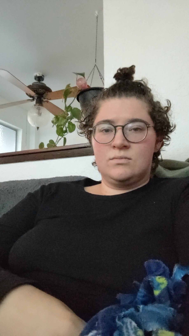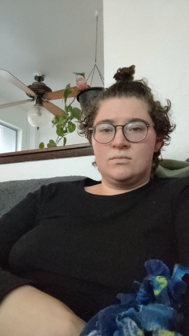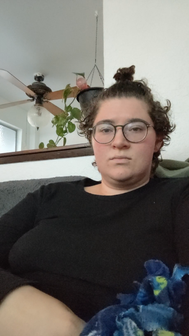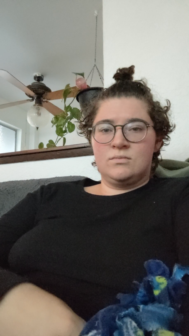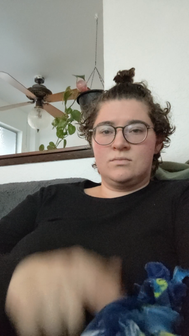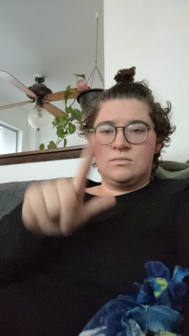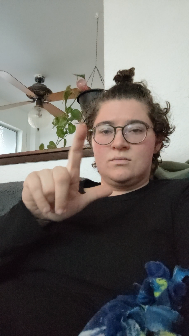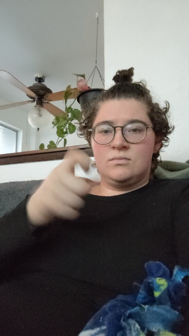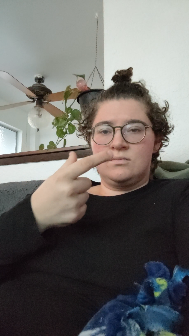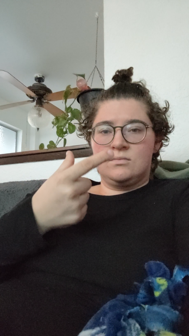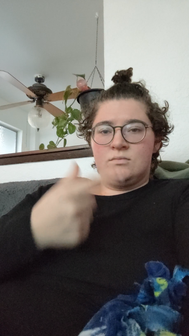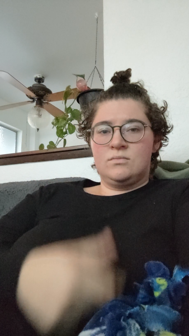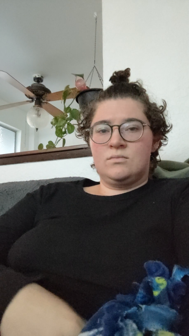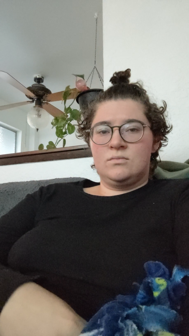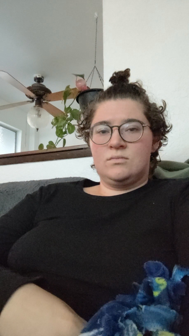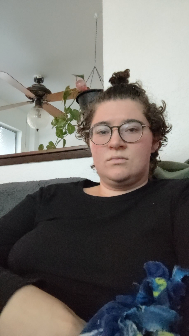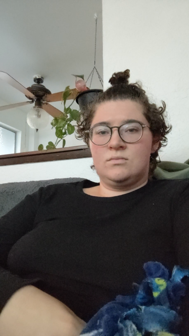leg